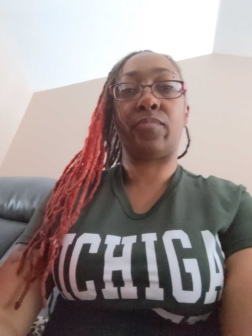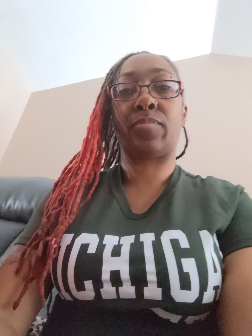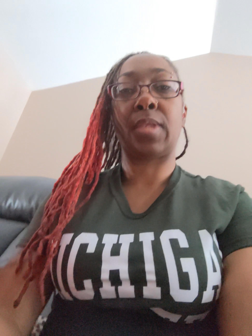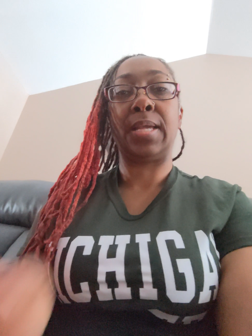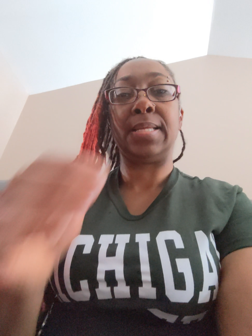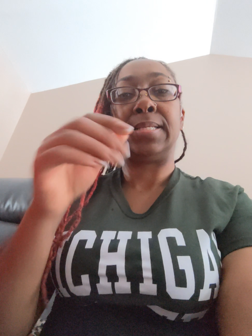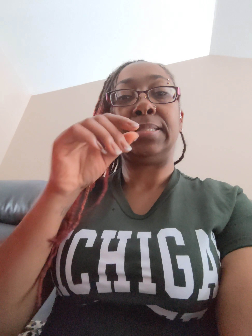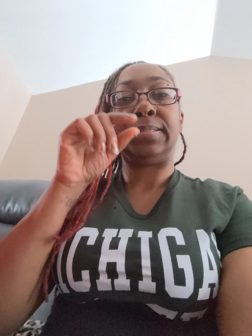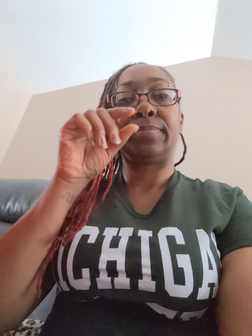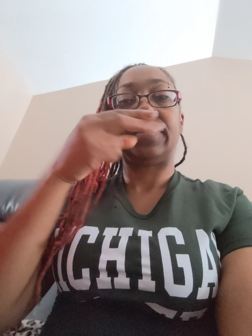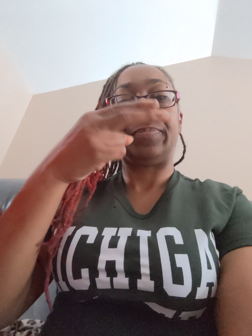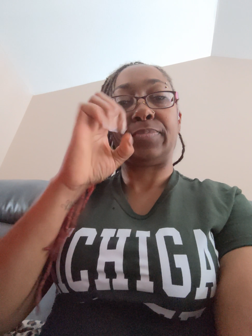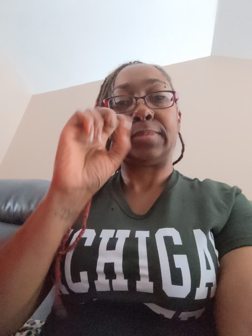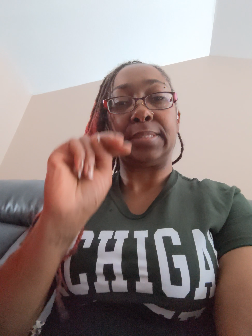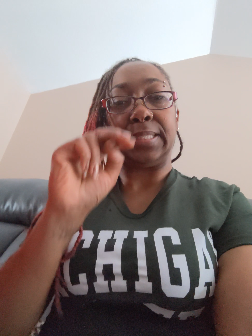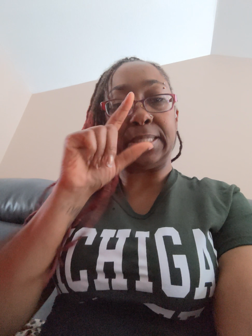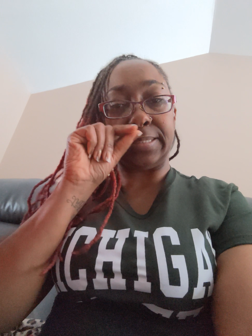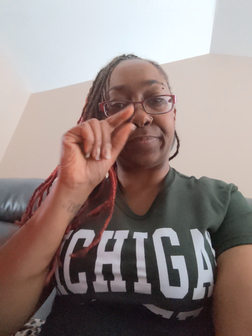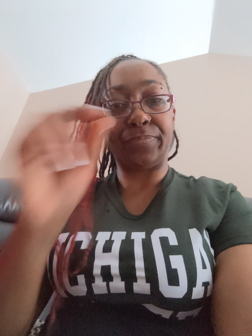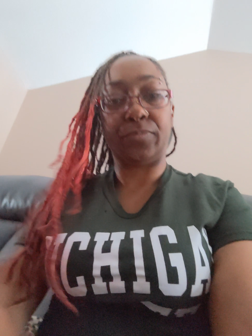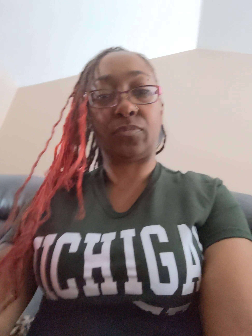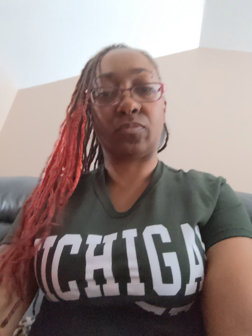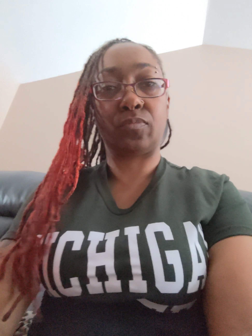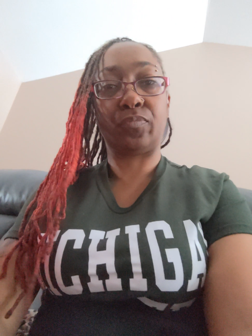hen